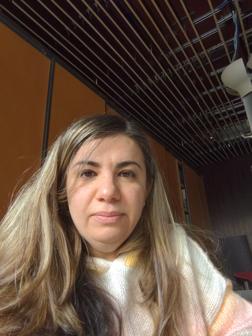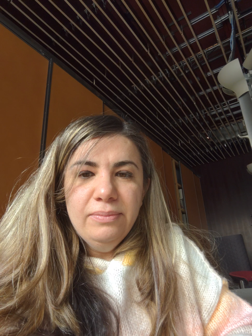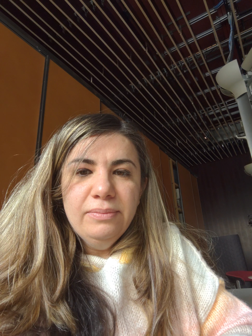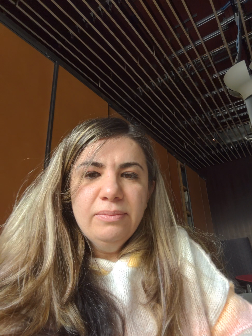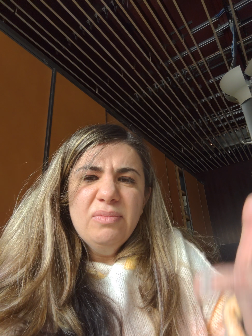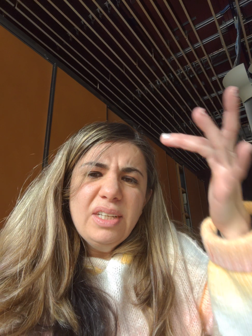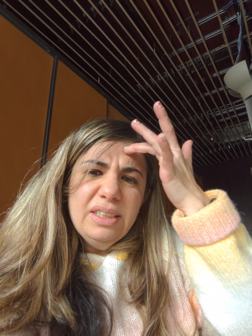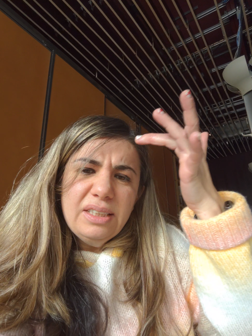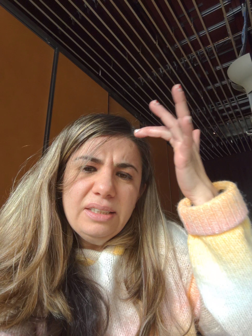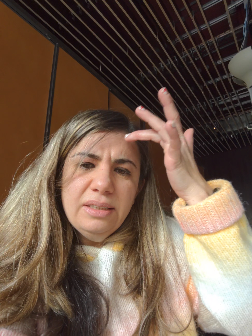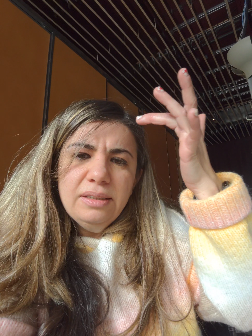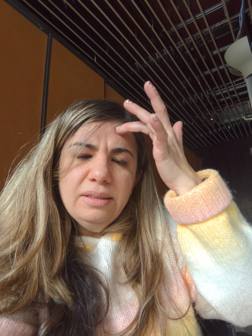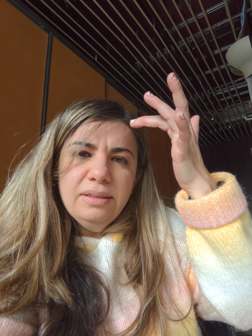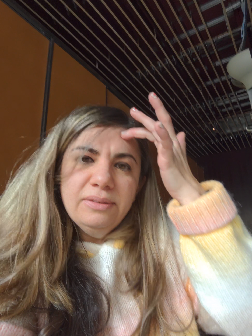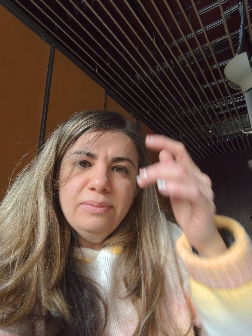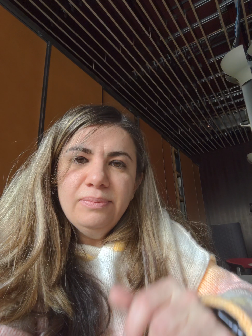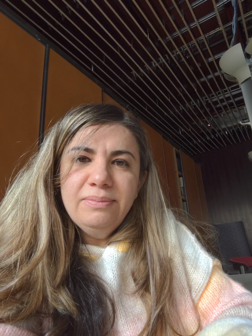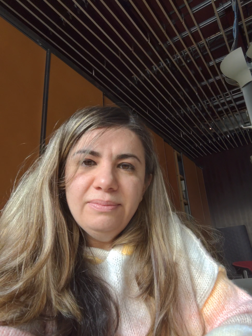sick